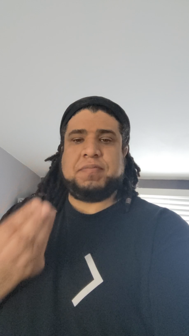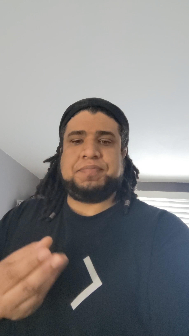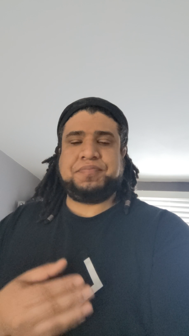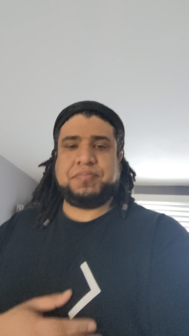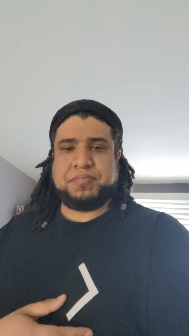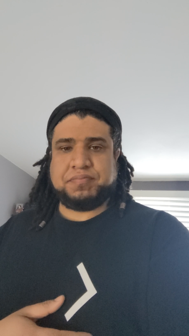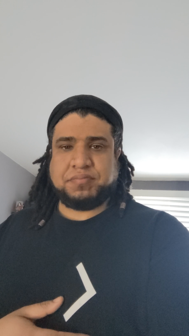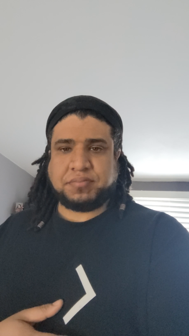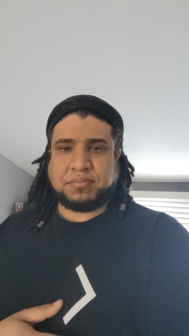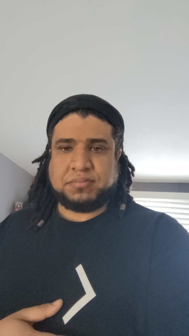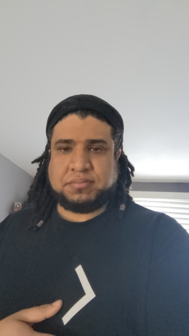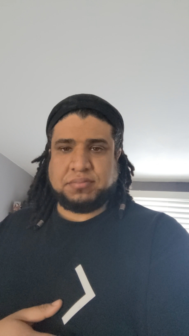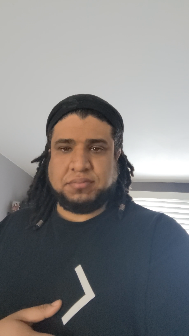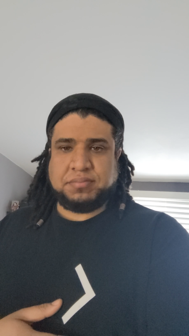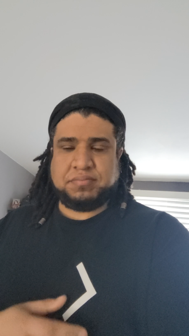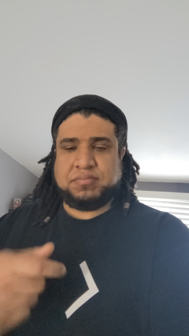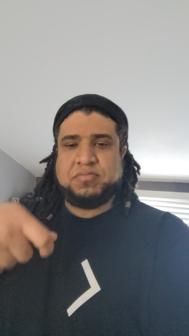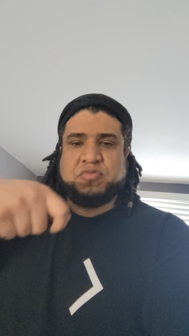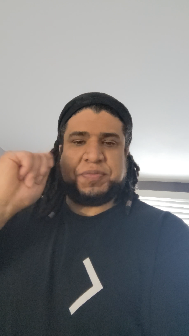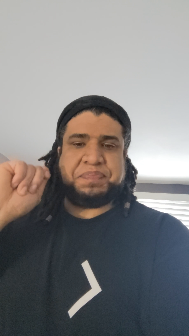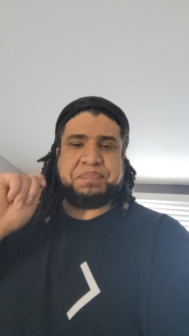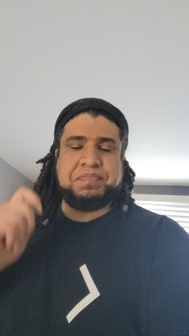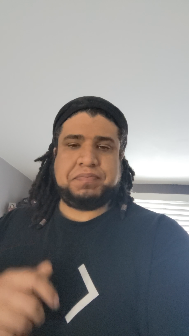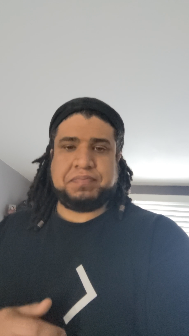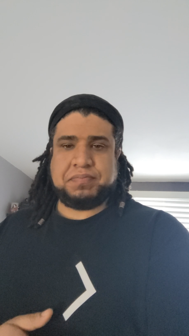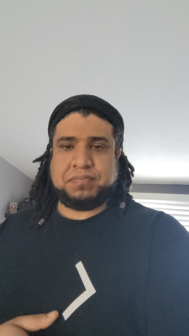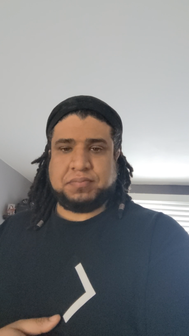rip